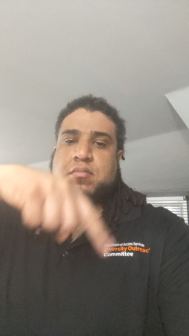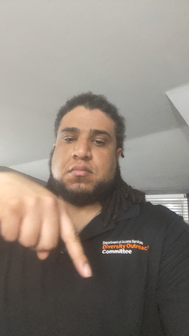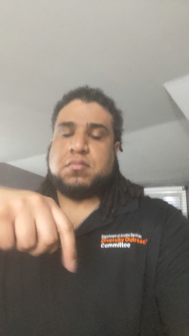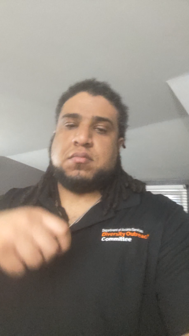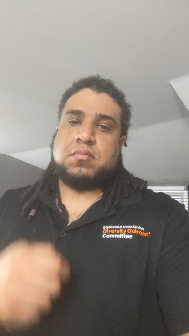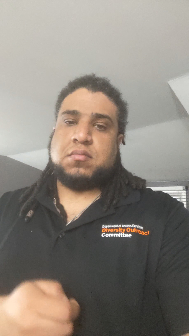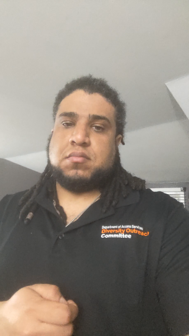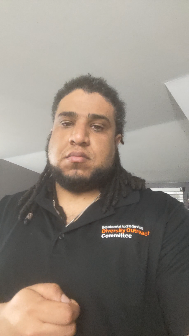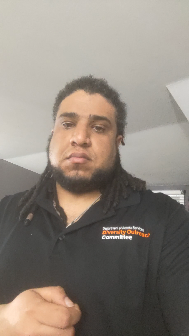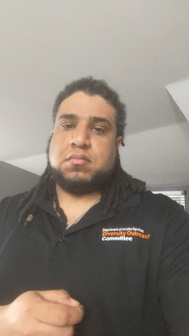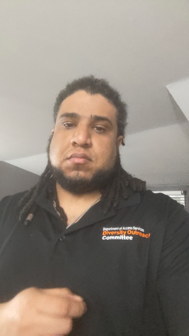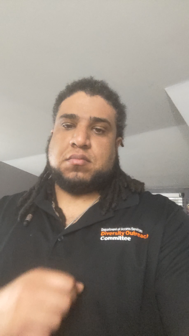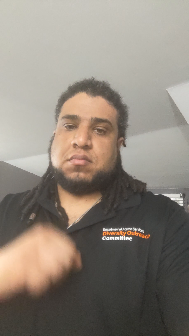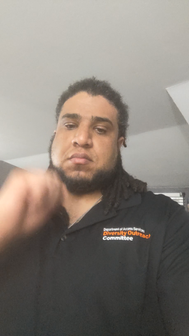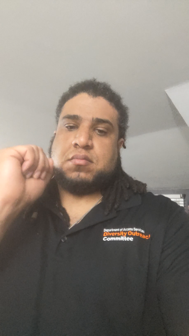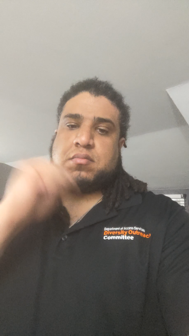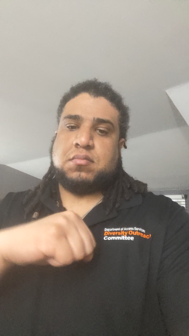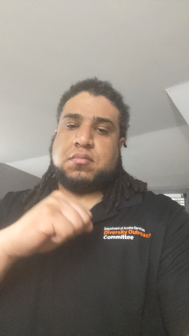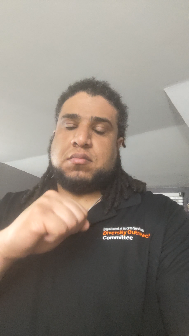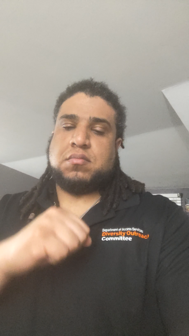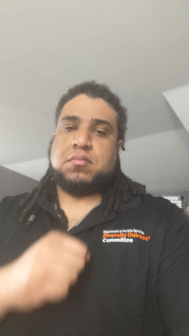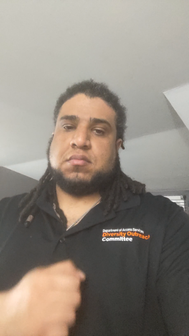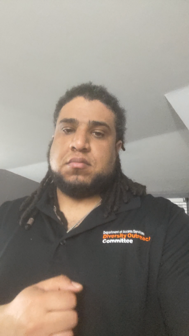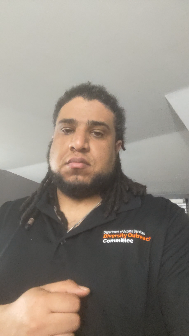rock